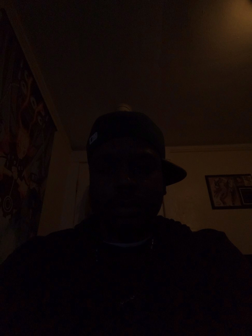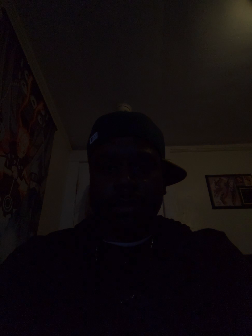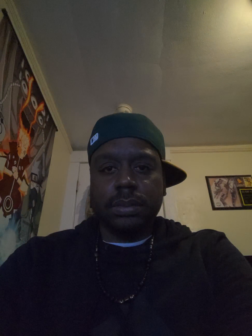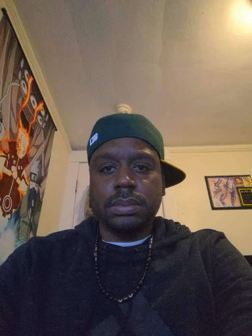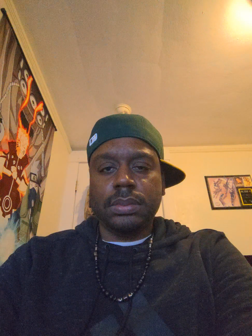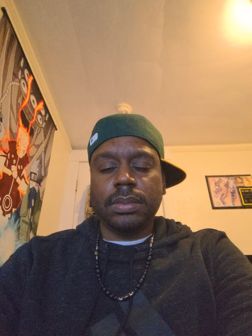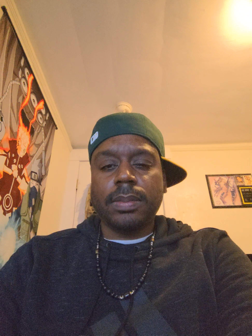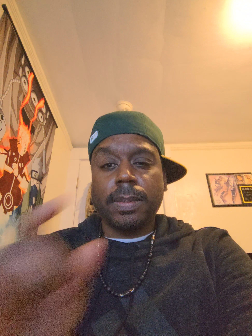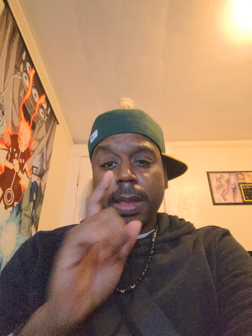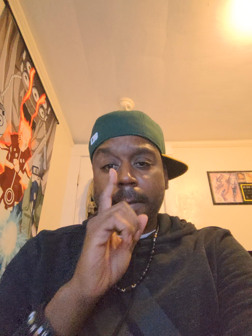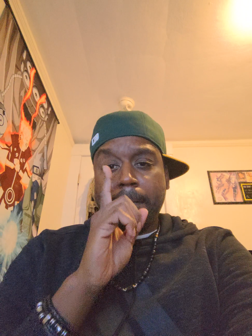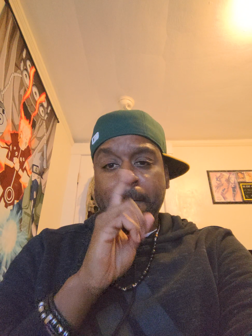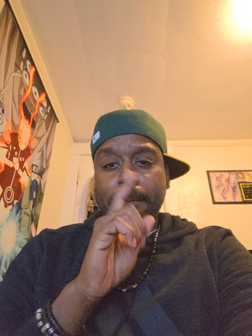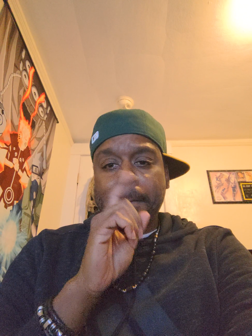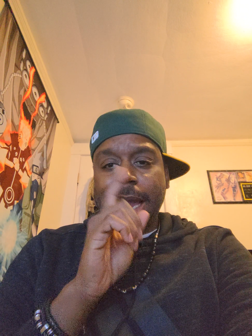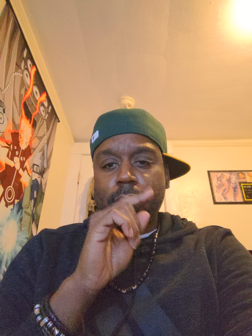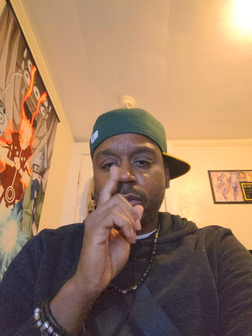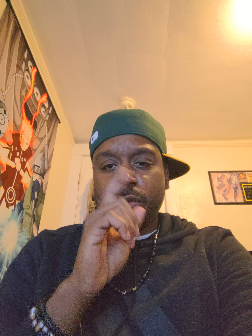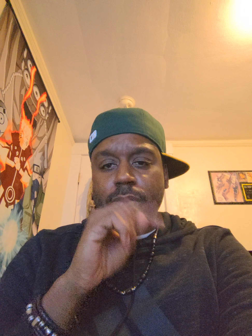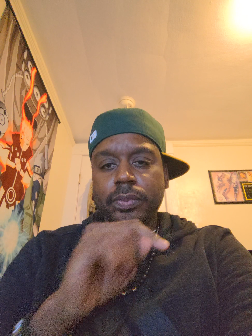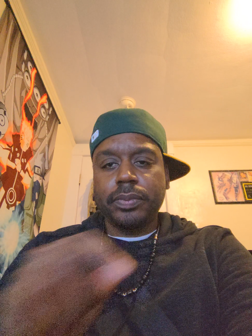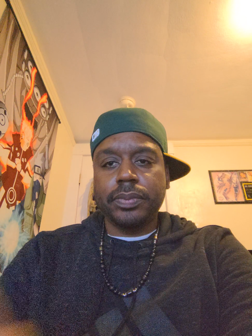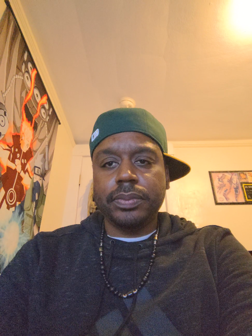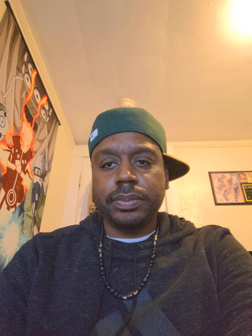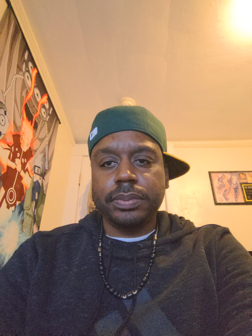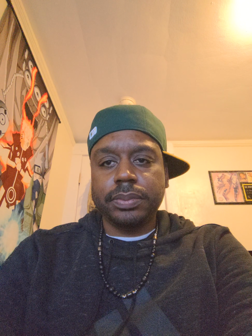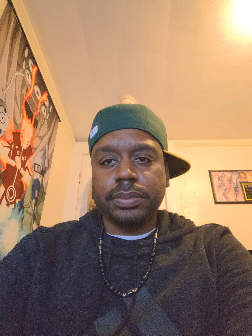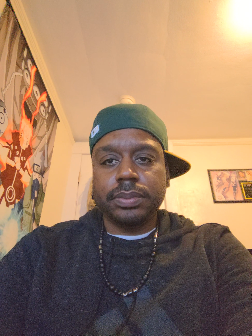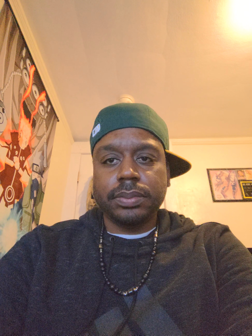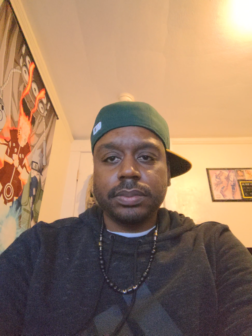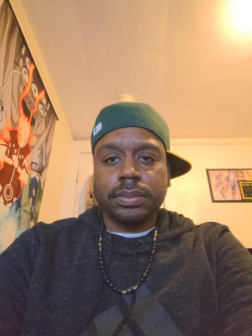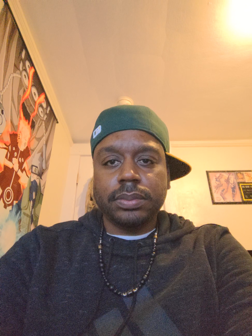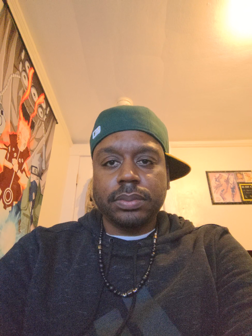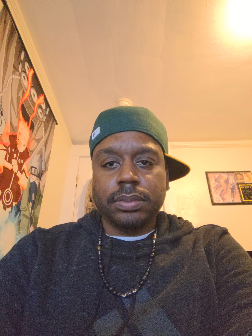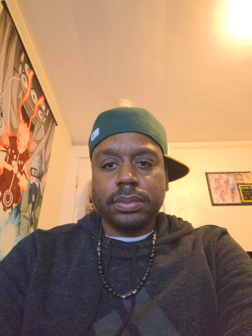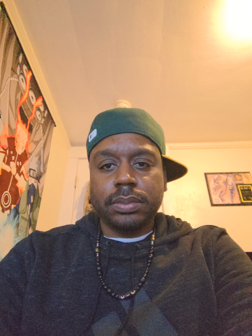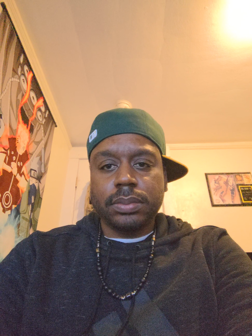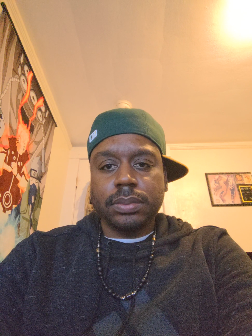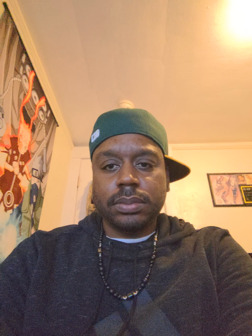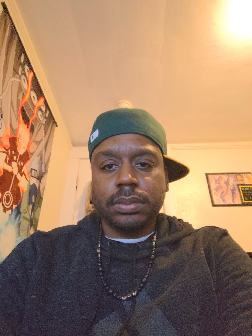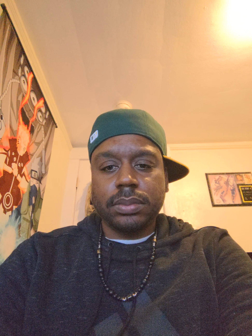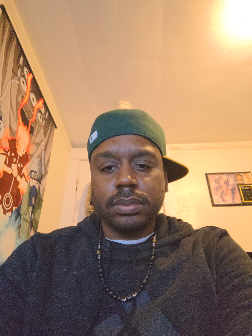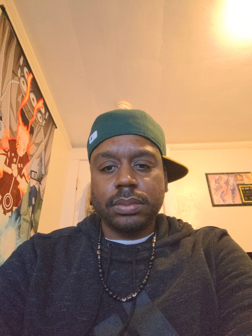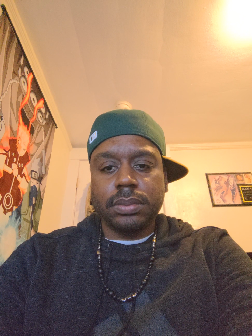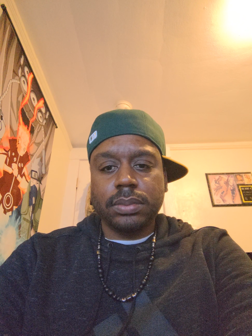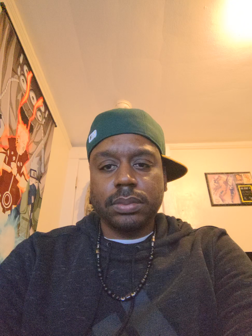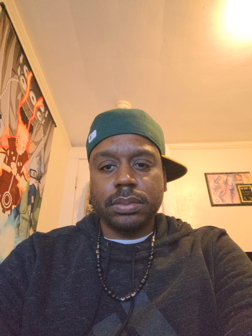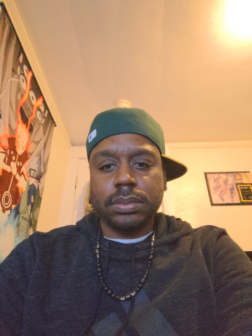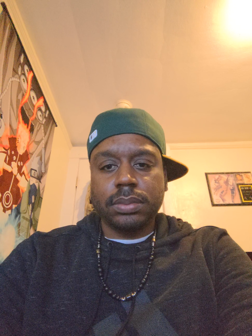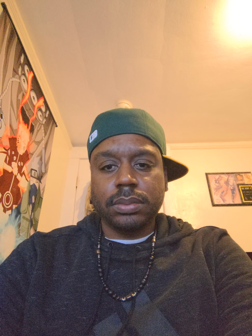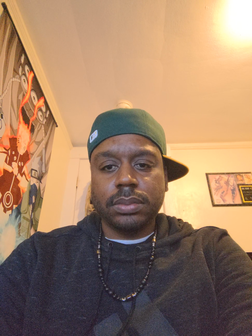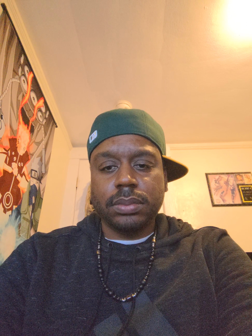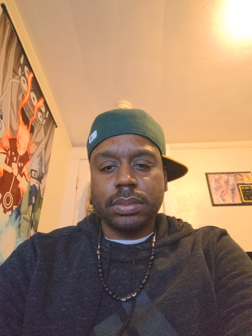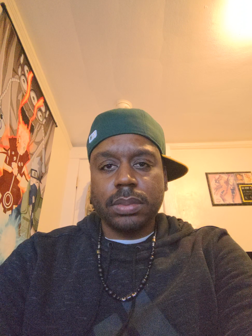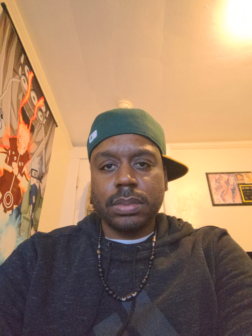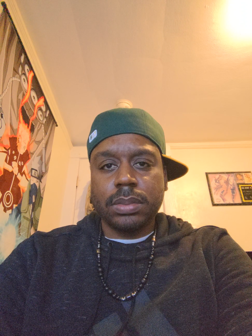mouse